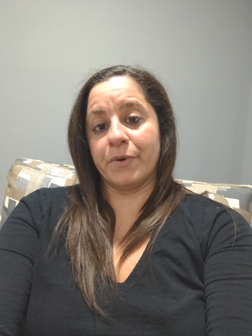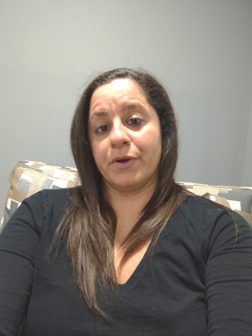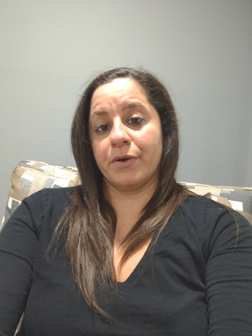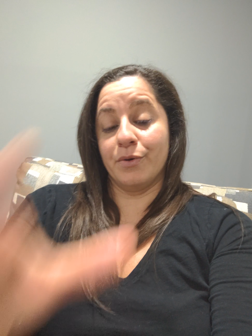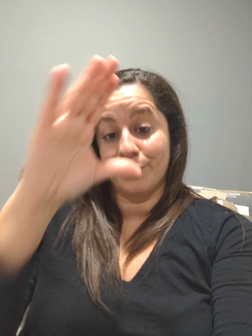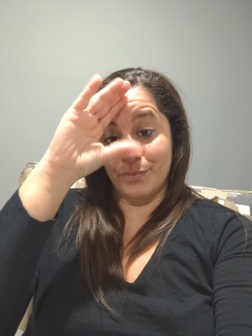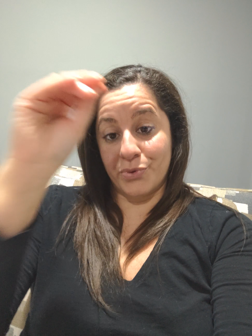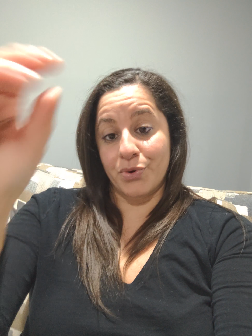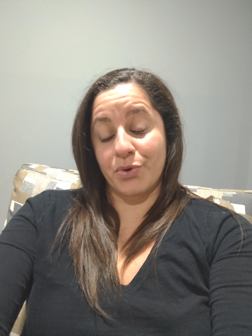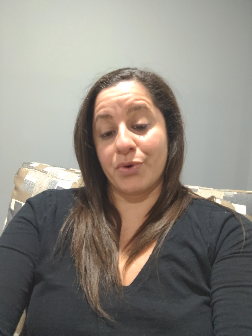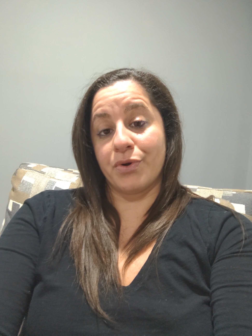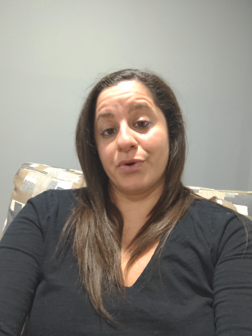boy